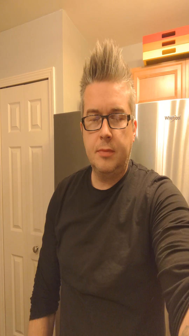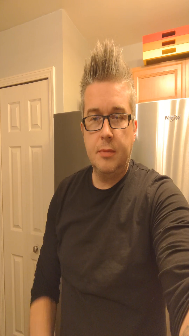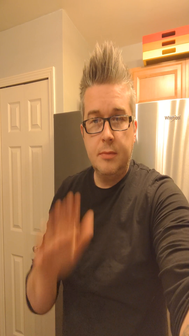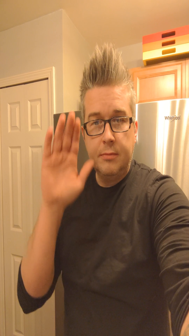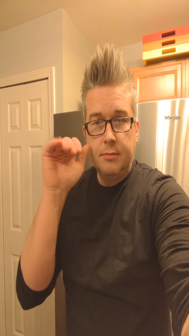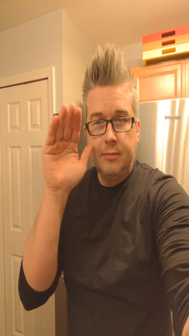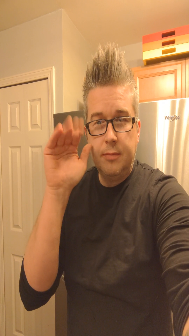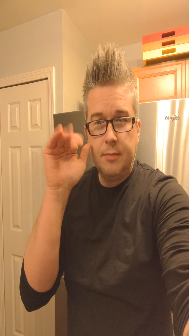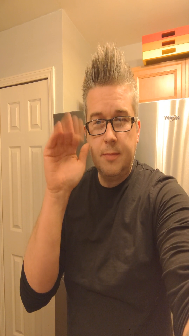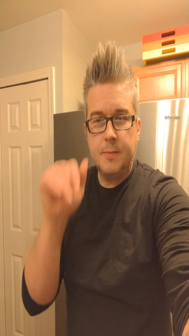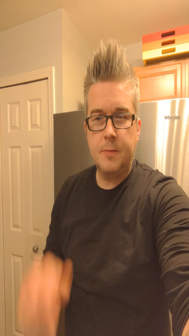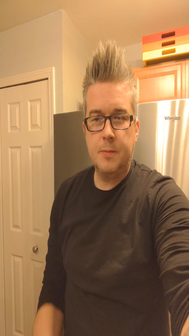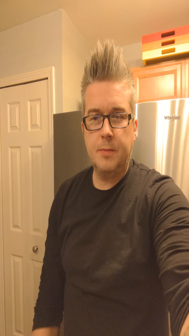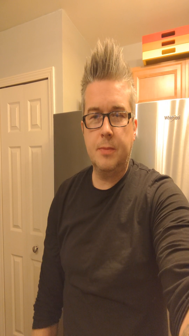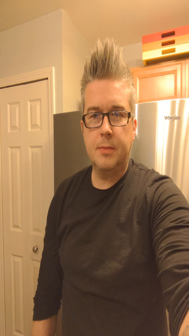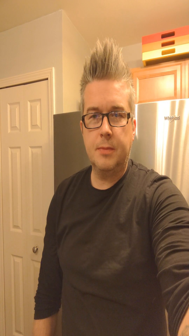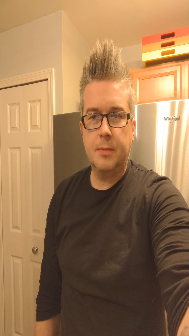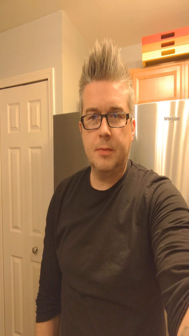bye